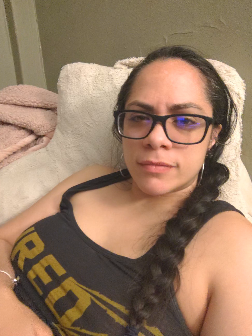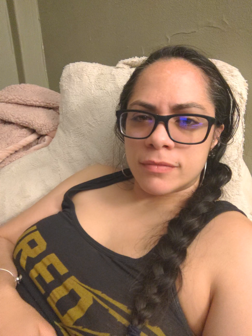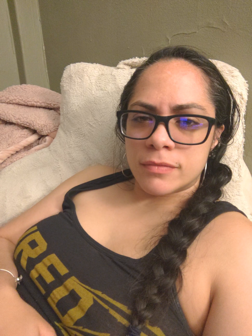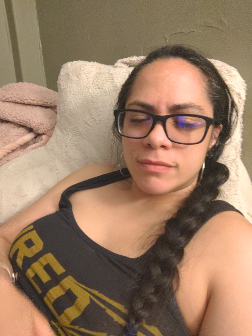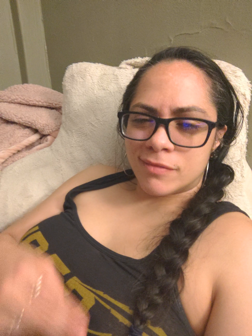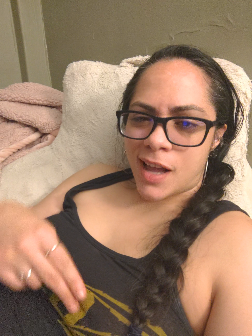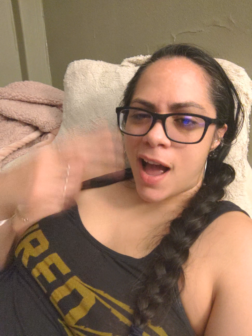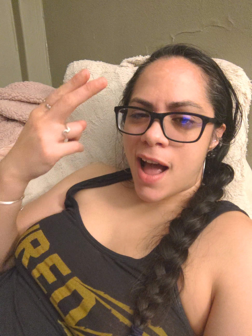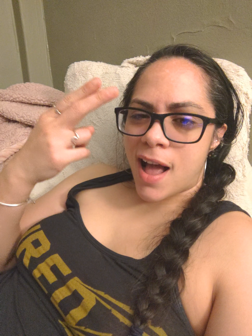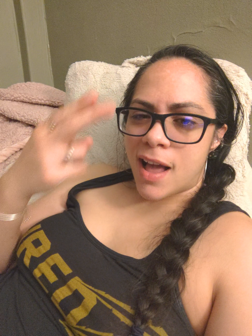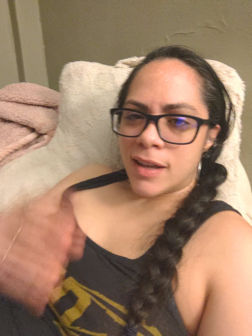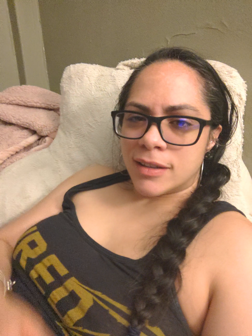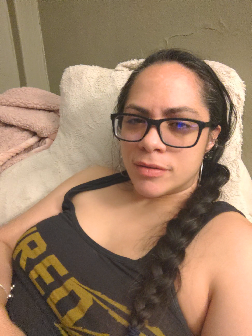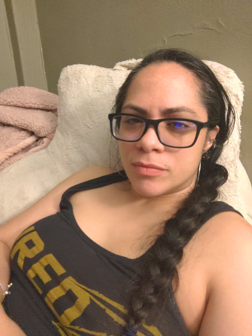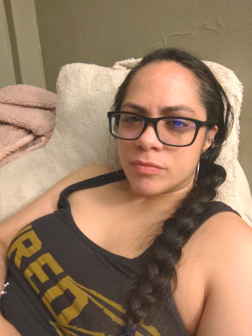high